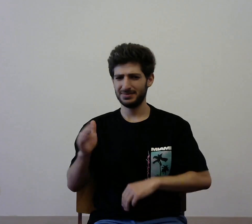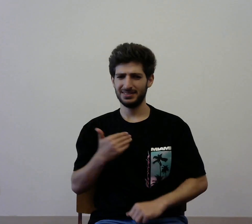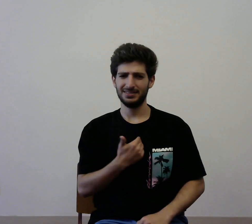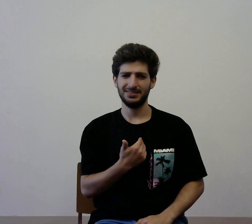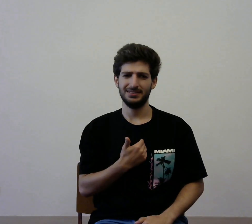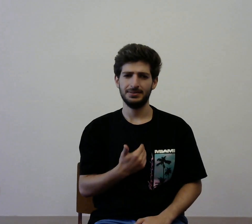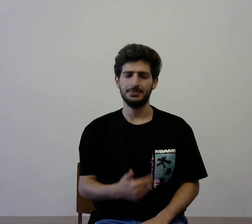istəmək